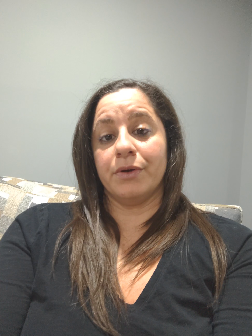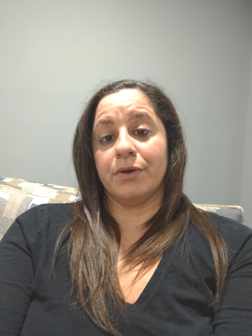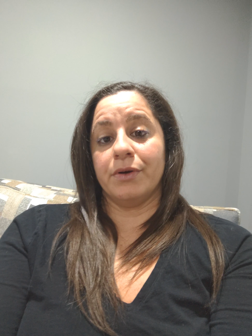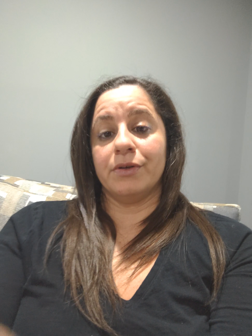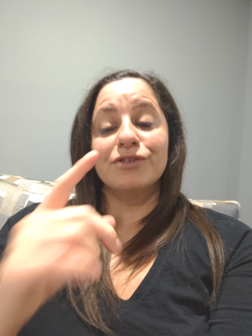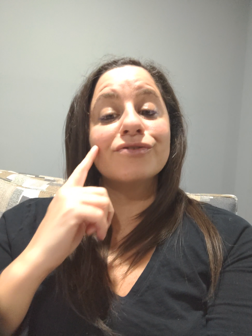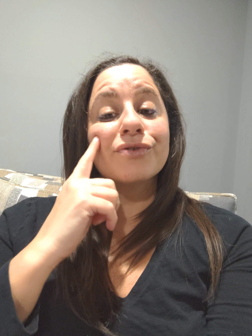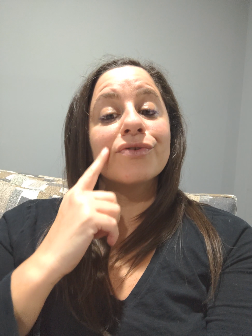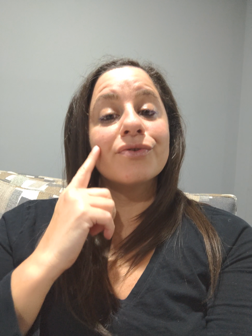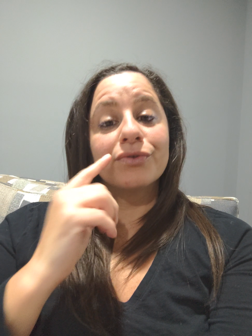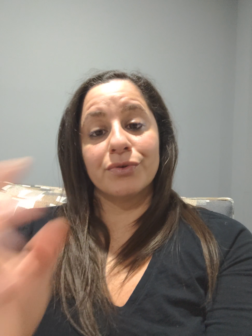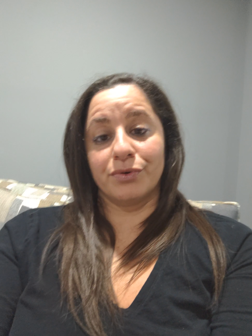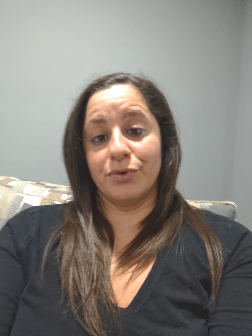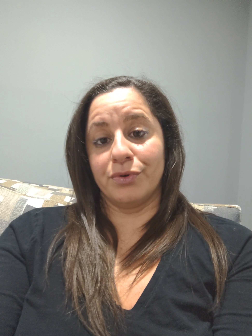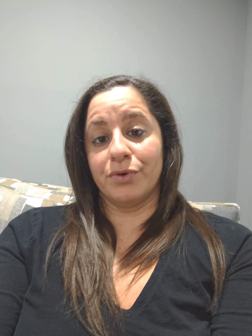cheek